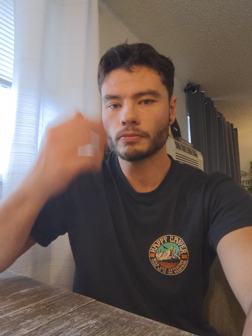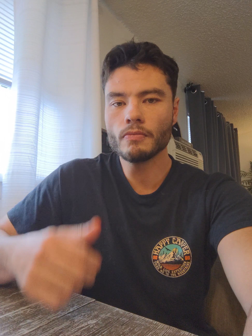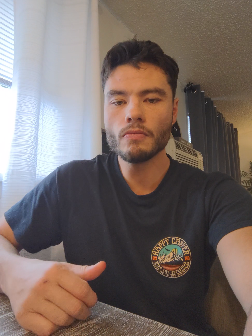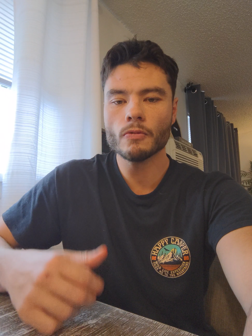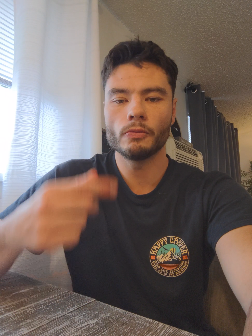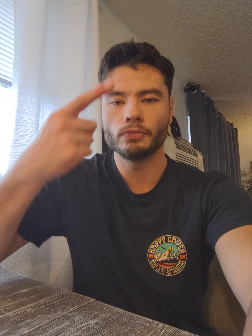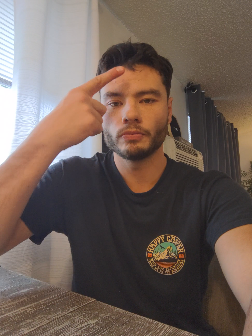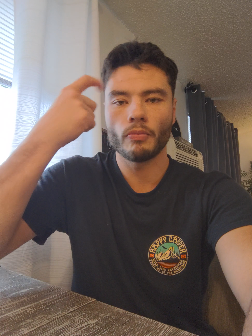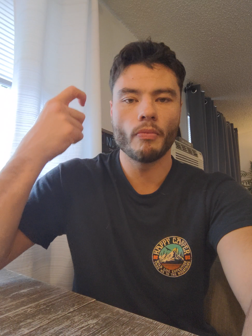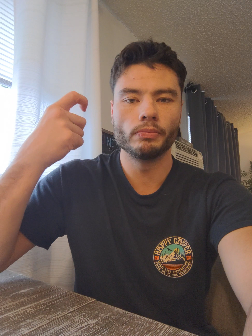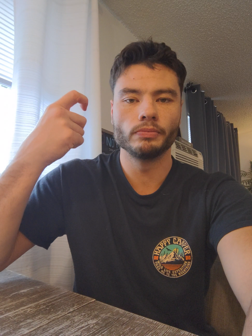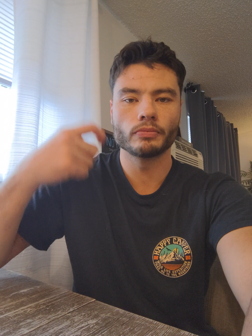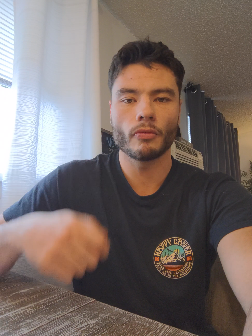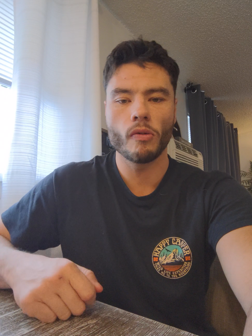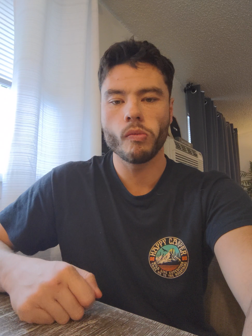because